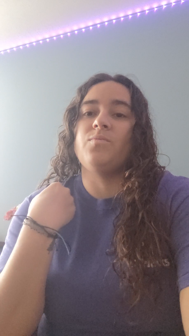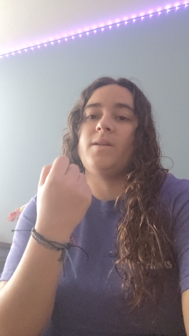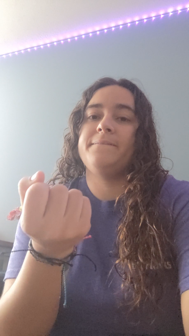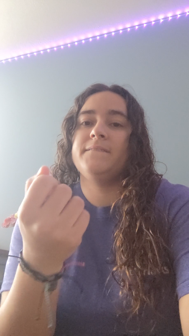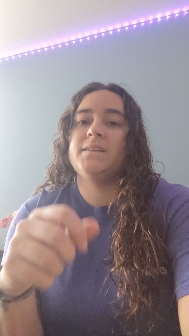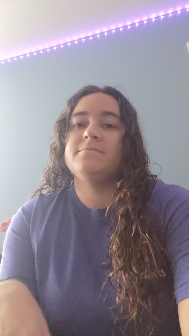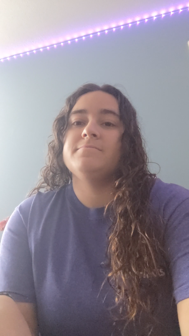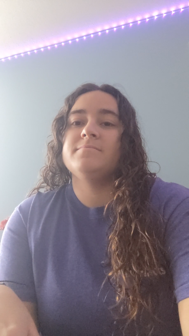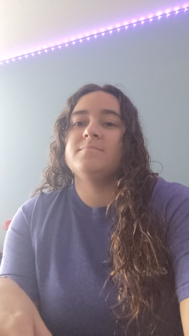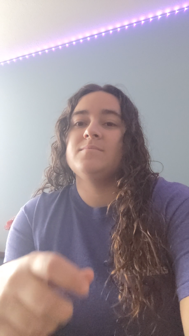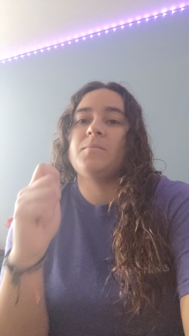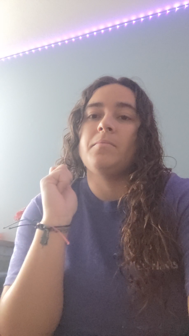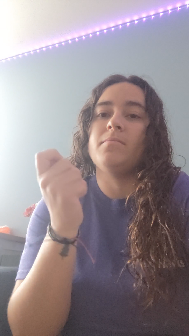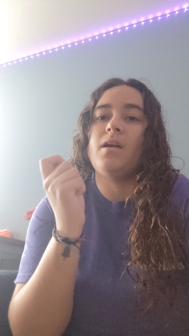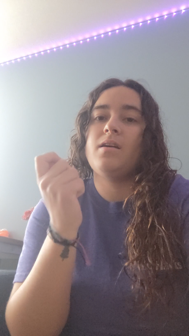bat